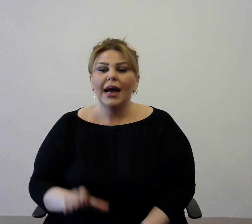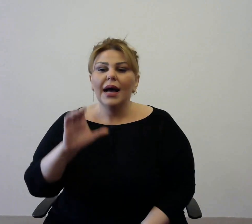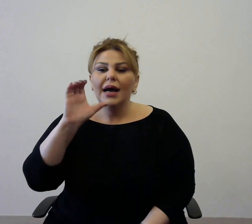S